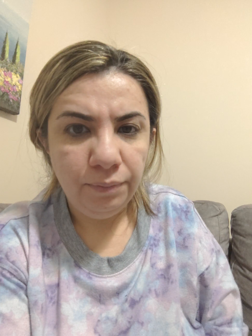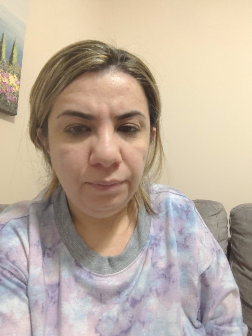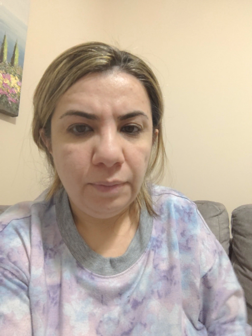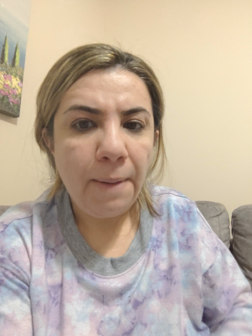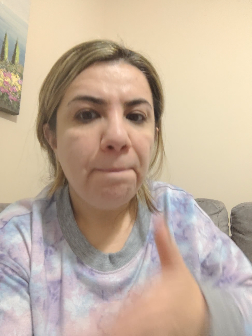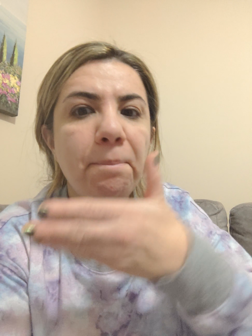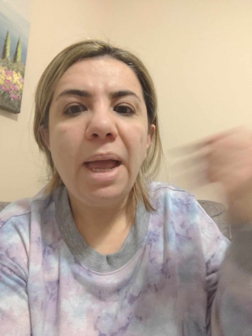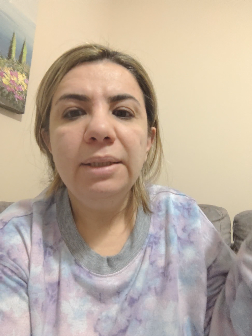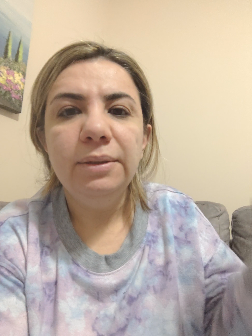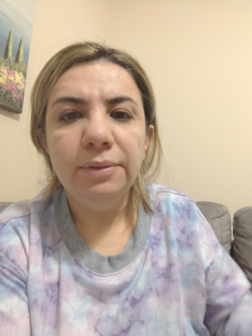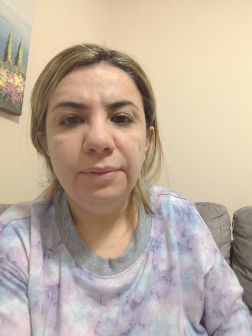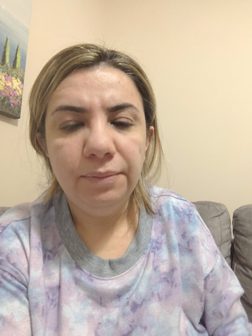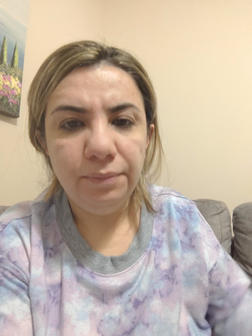better